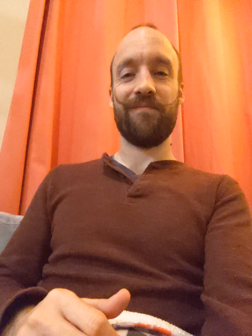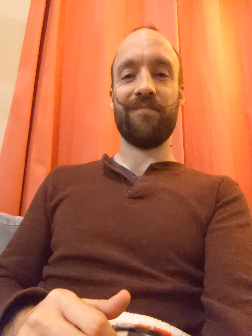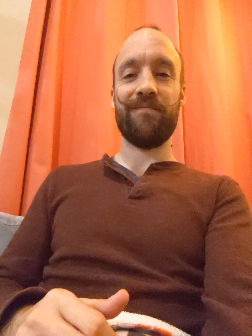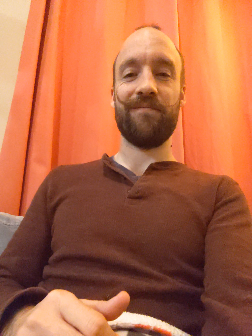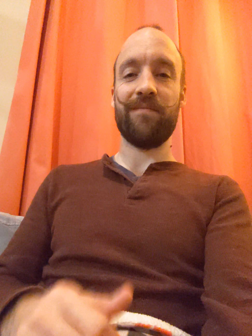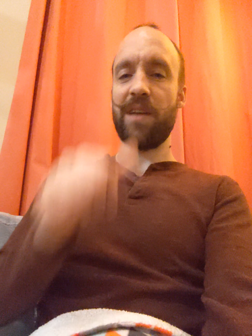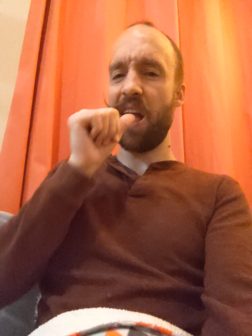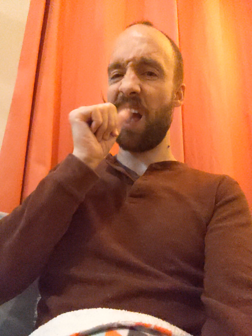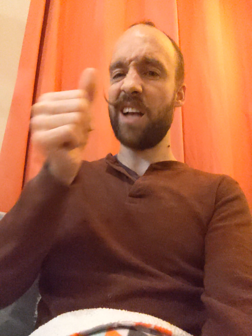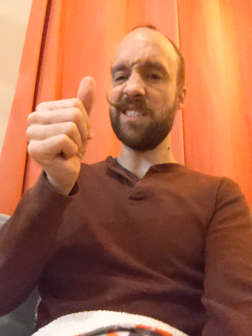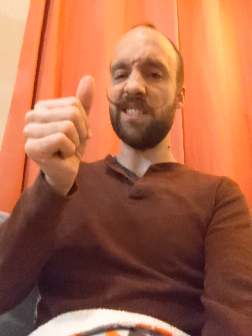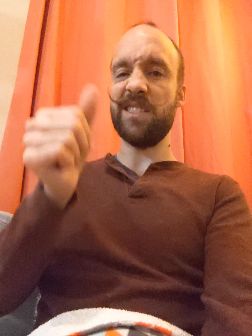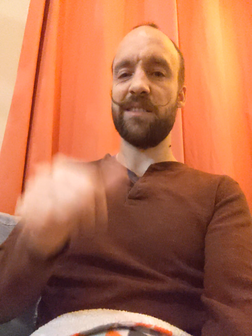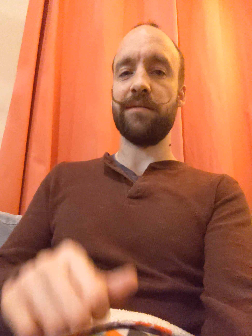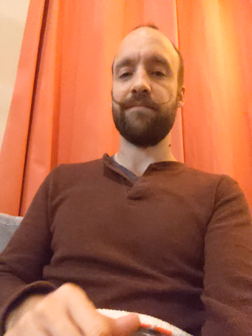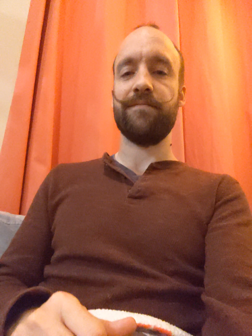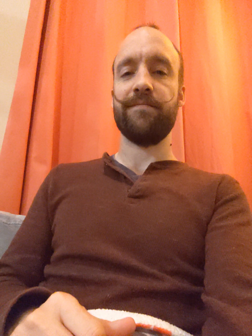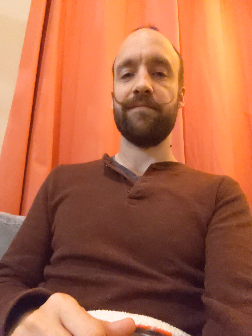nuts